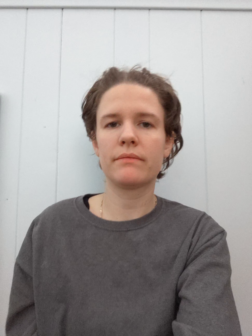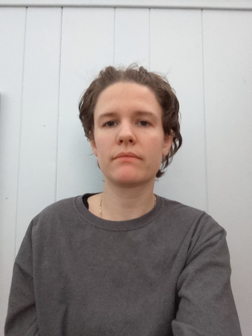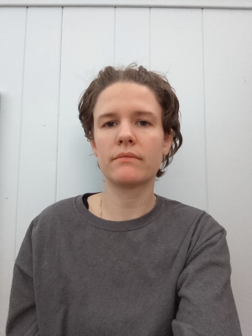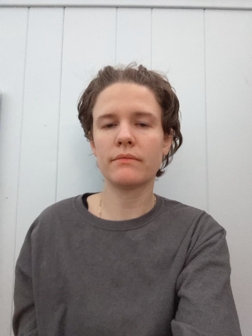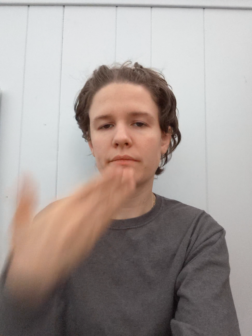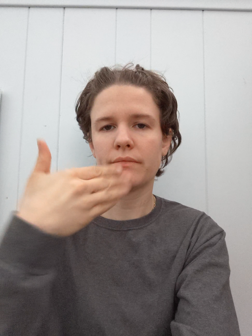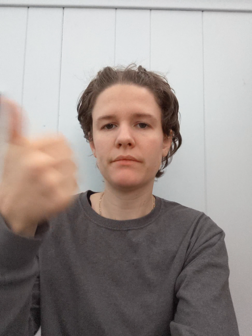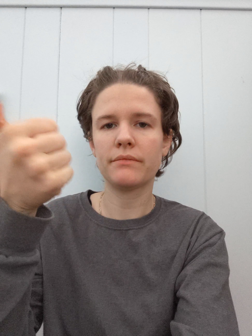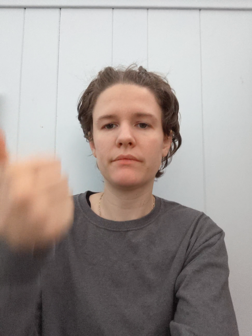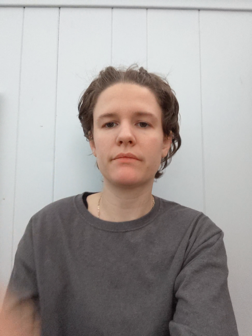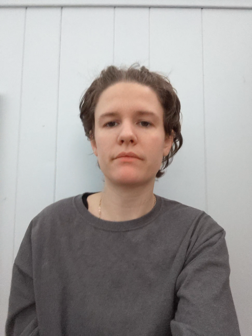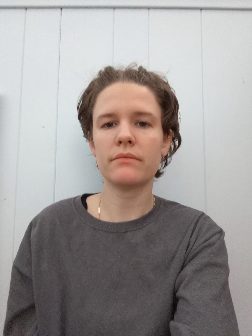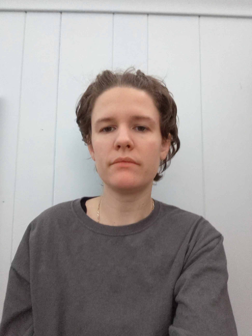better